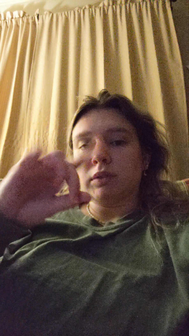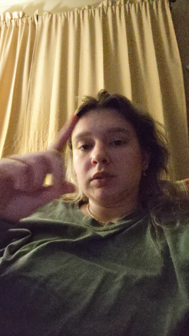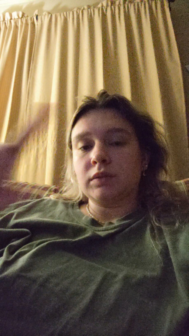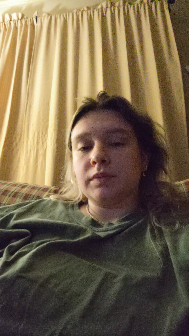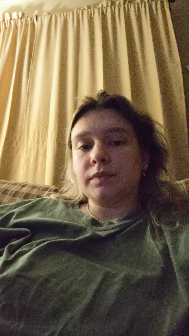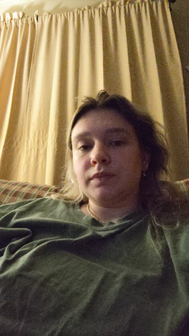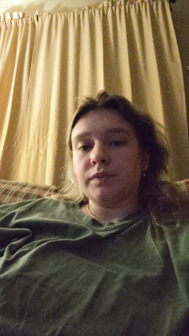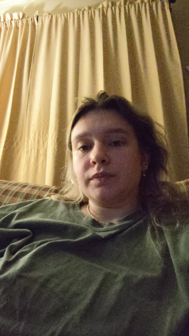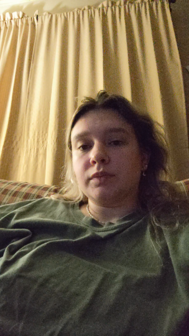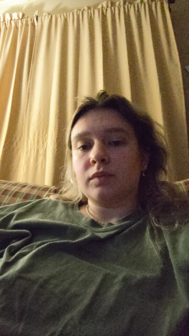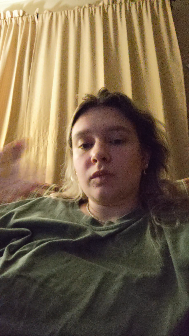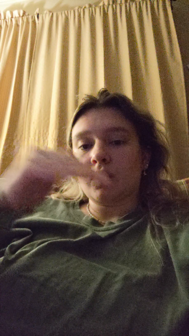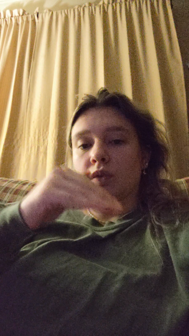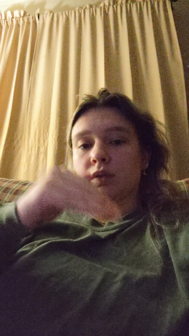doctor